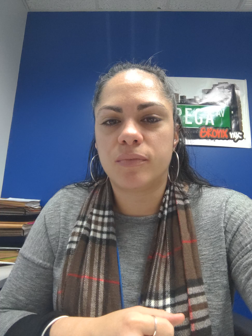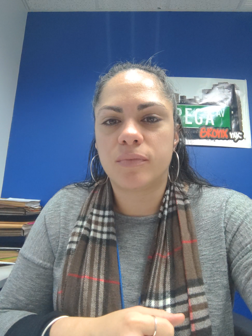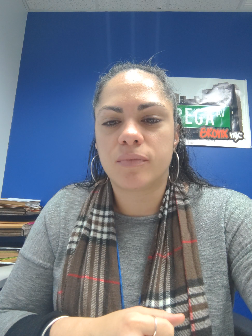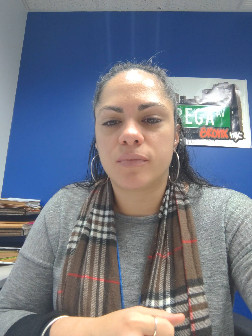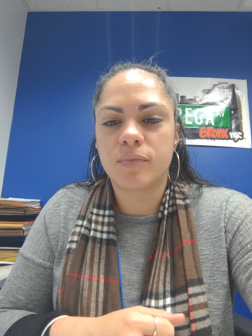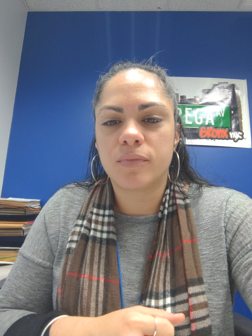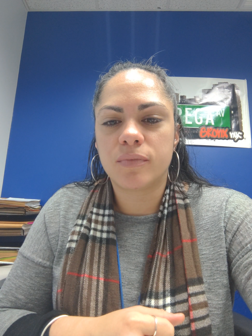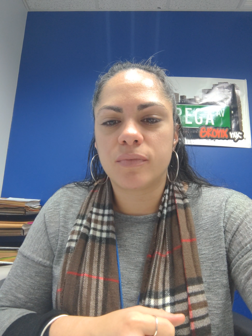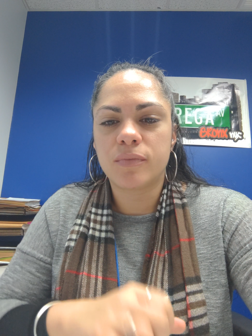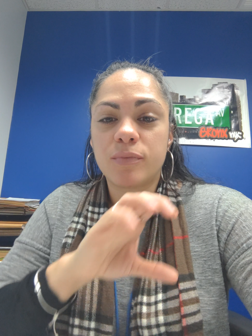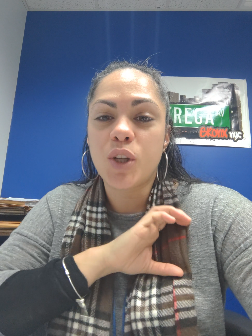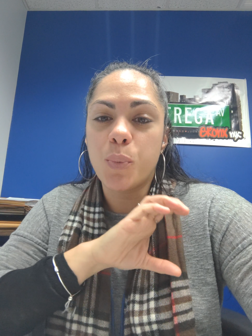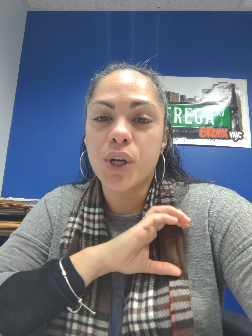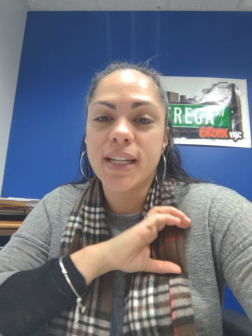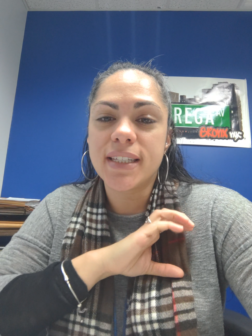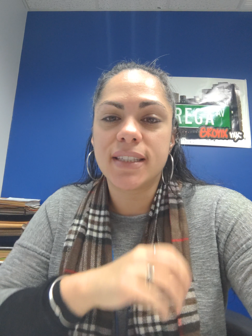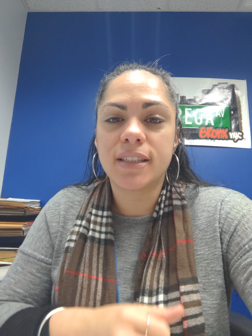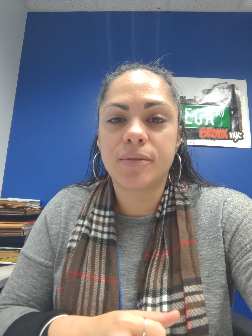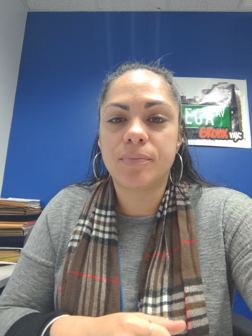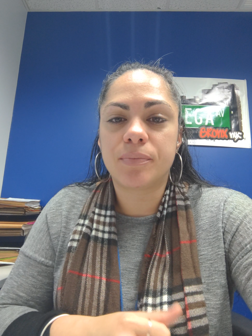police